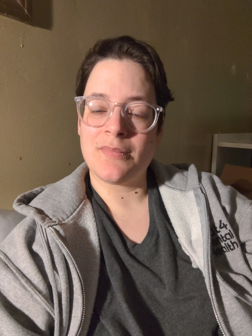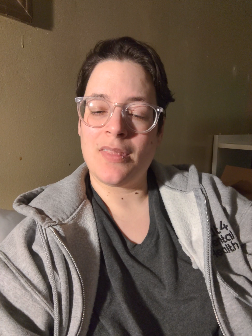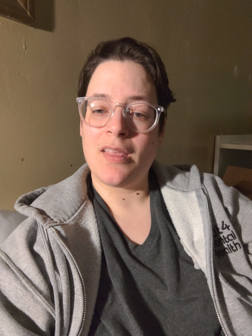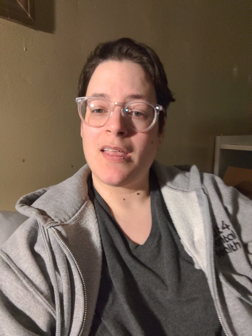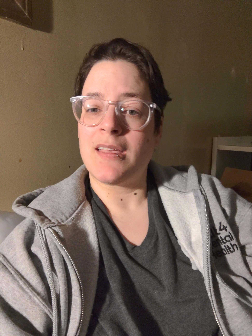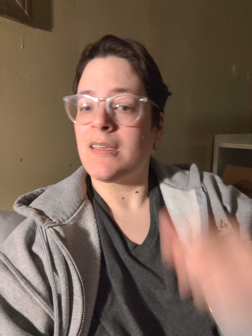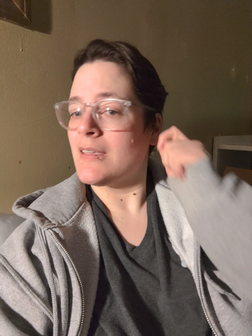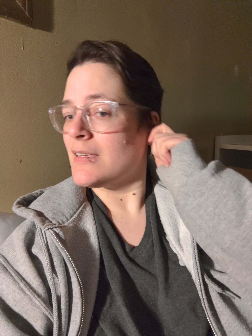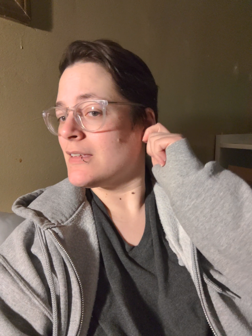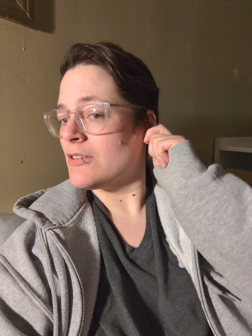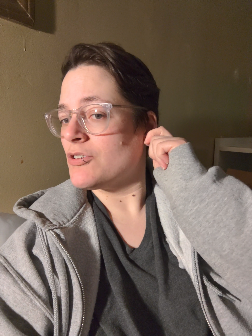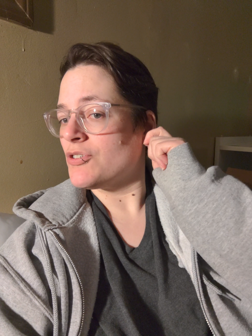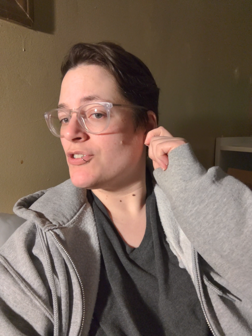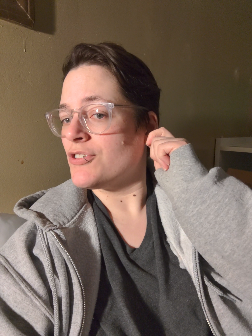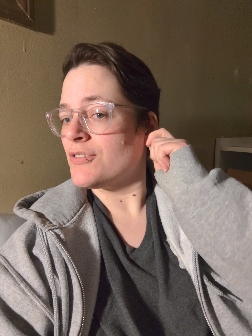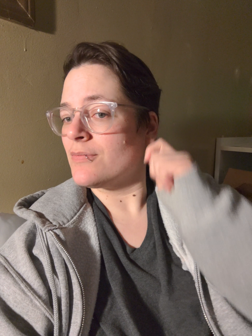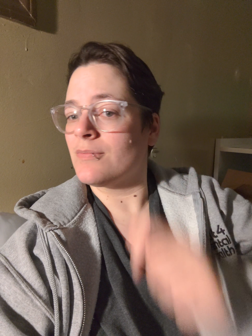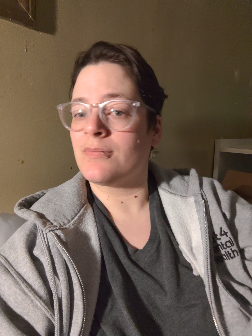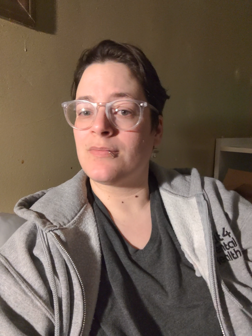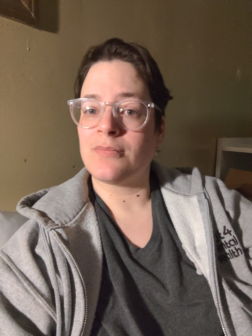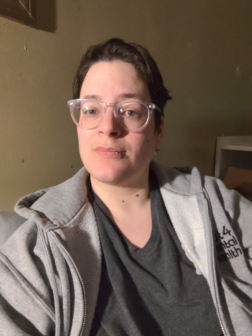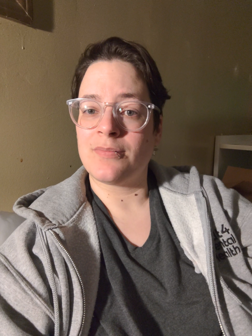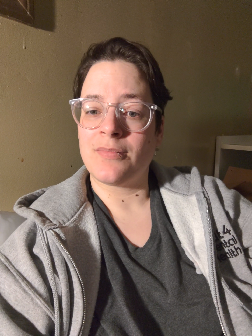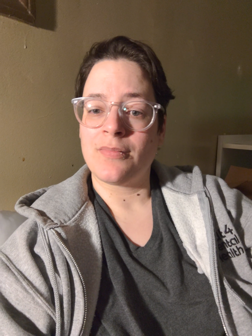ear